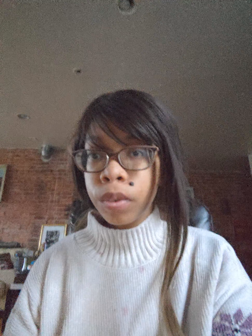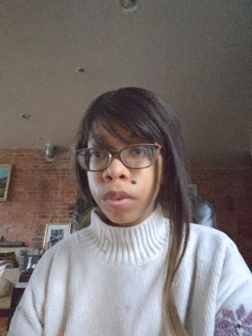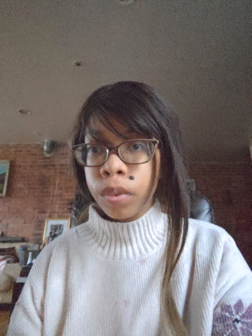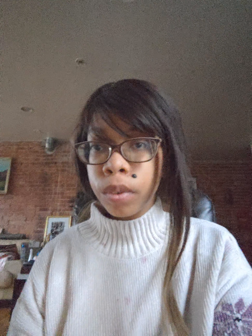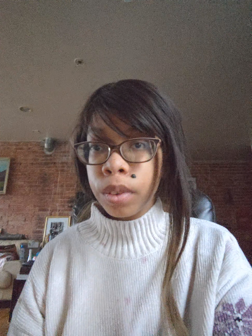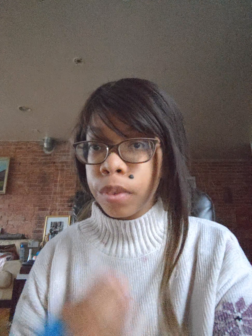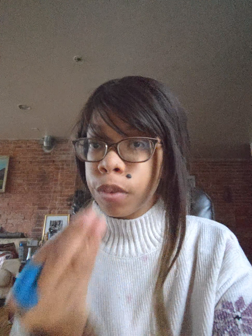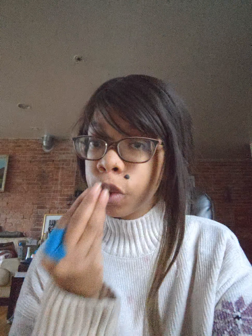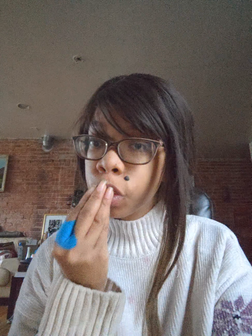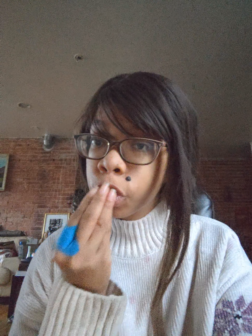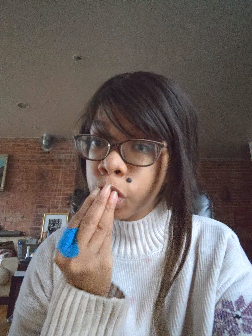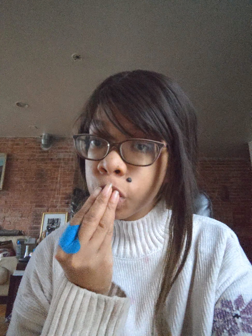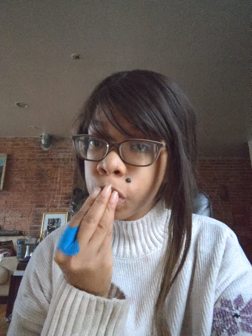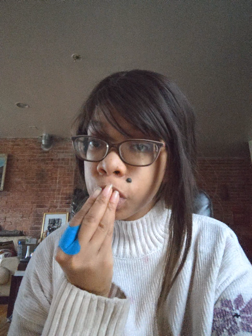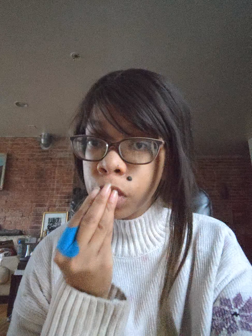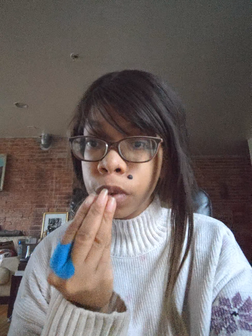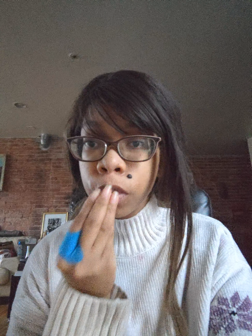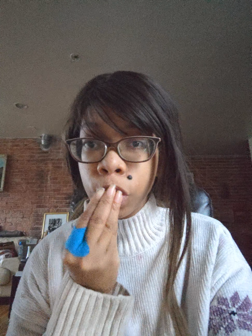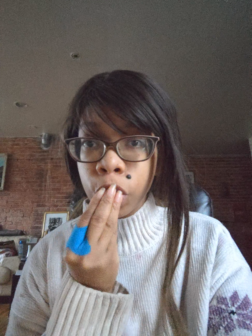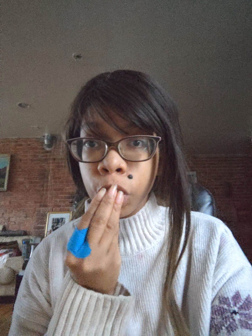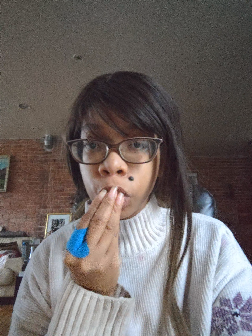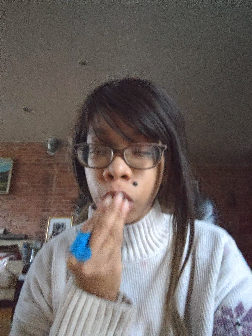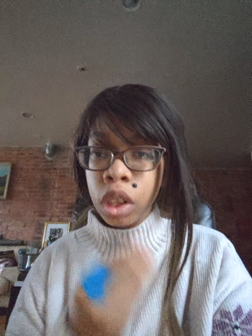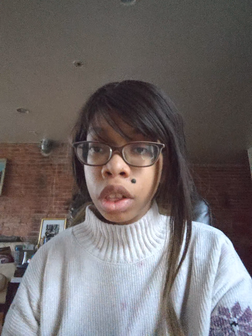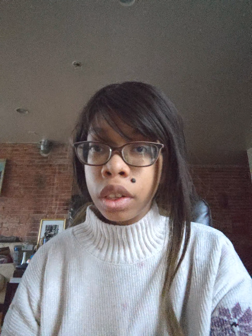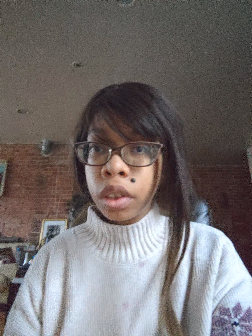food